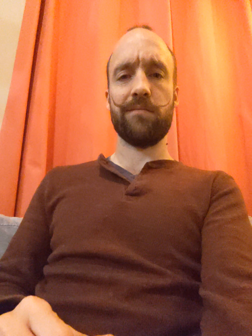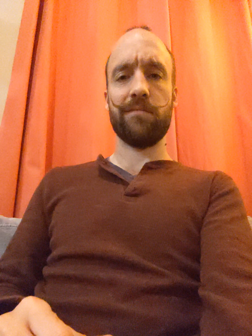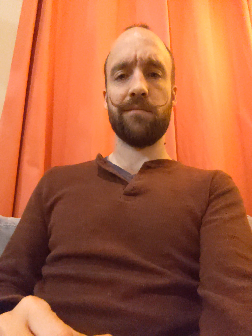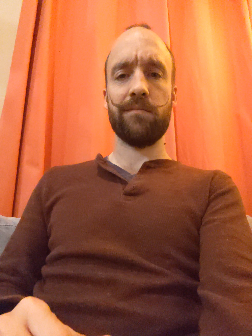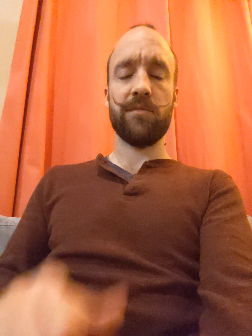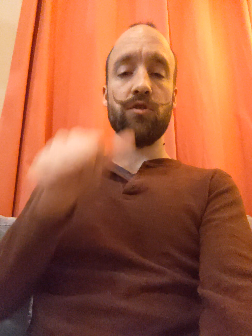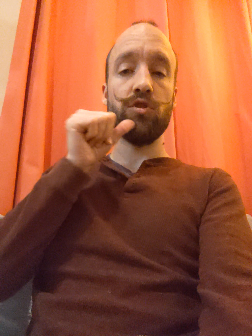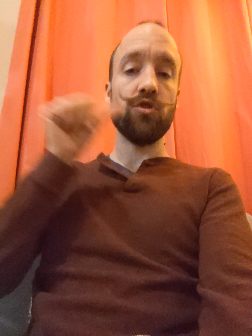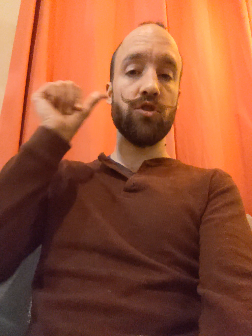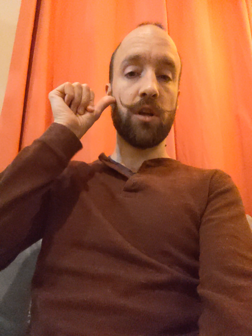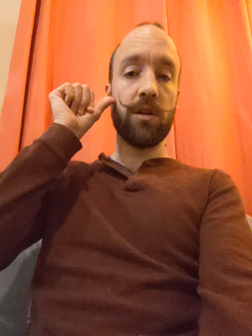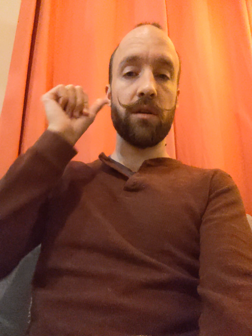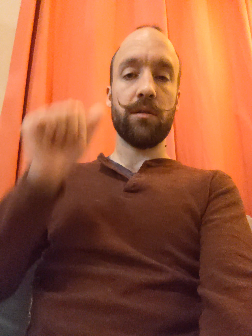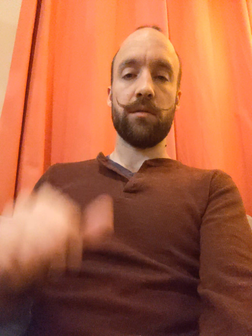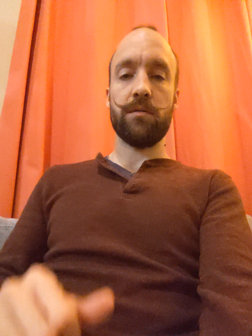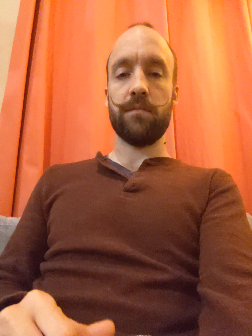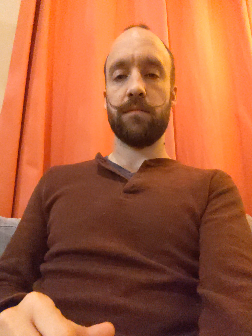yesterday